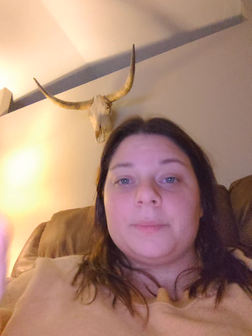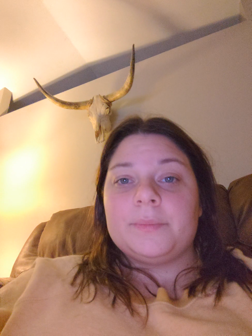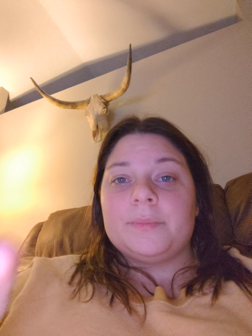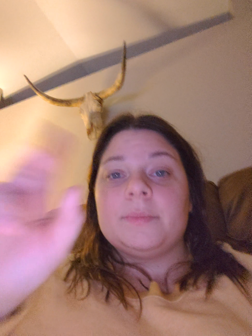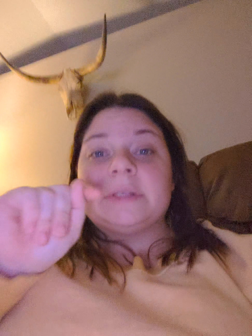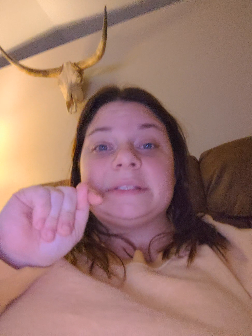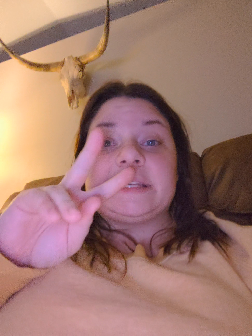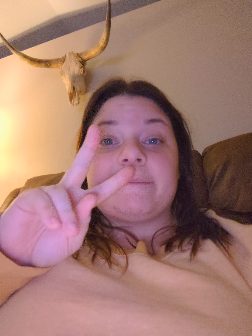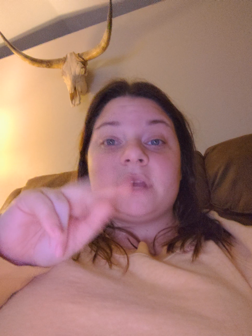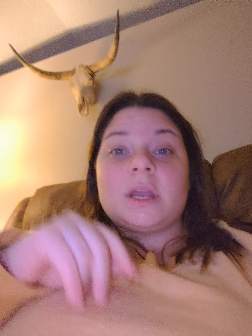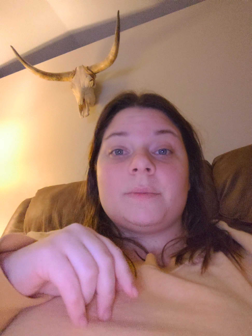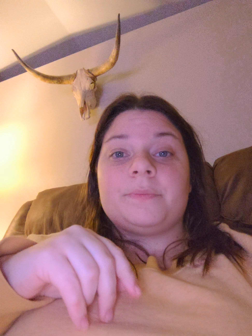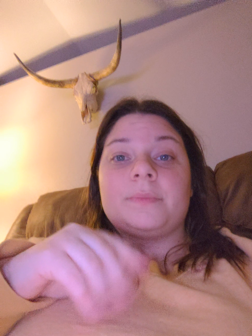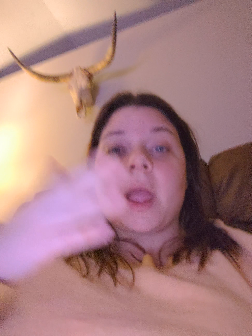TV